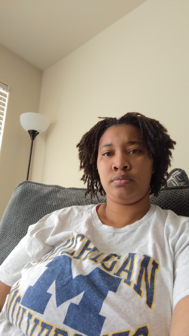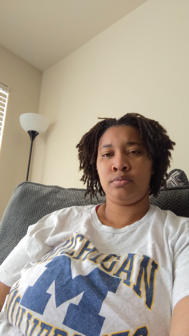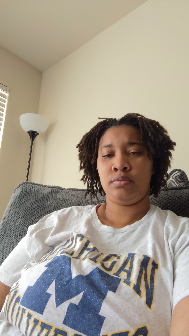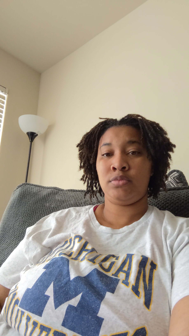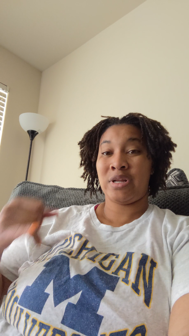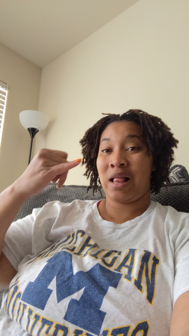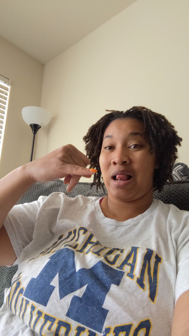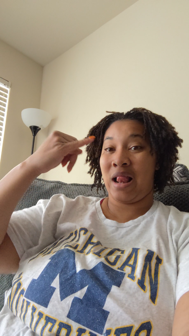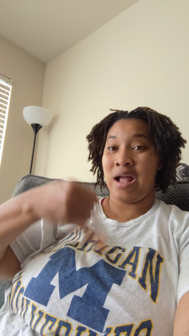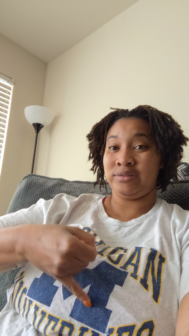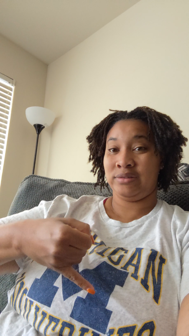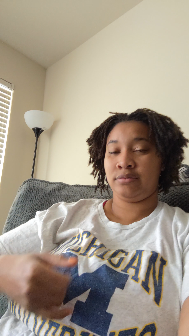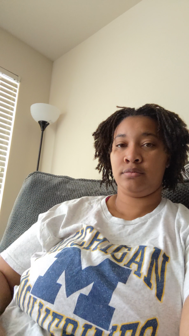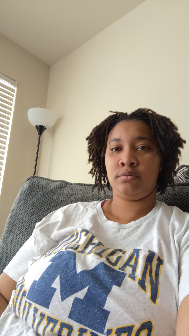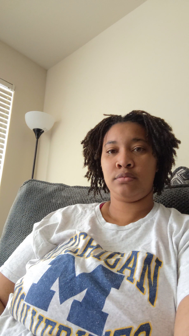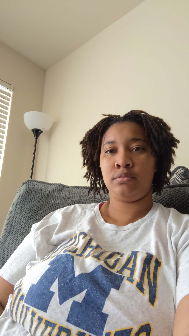last